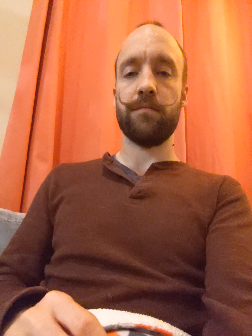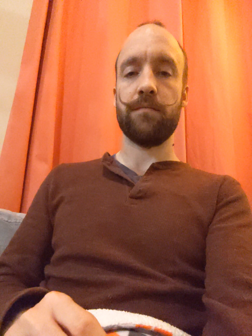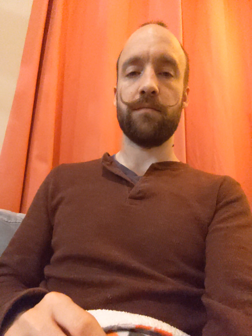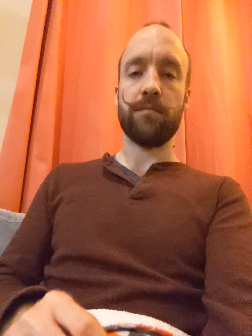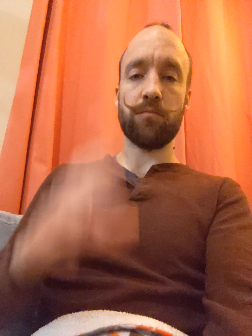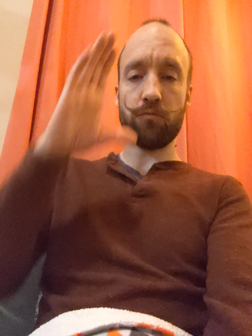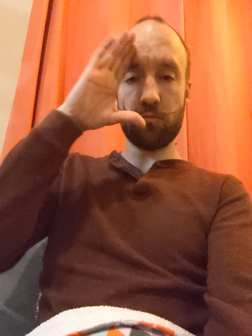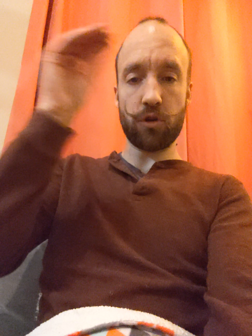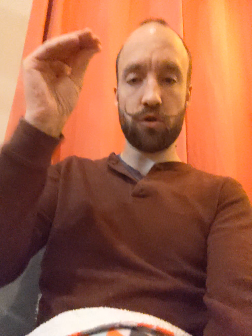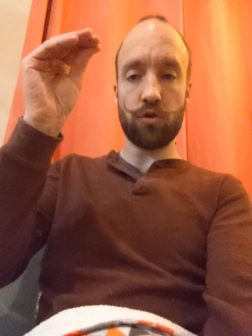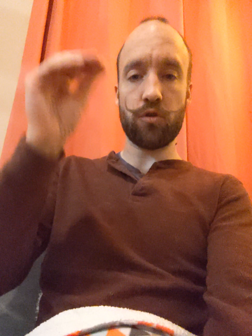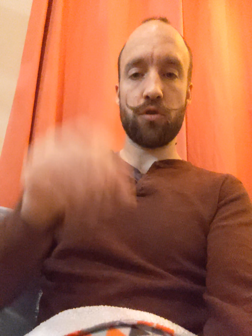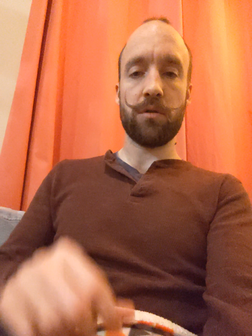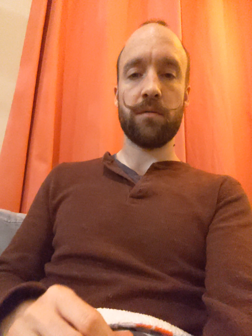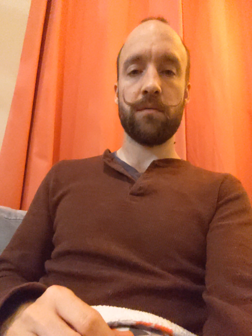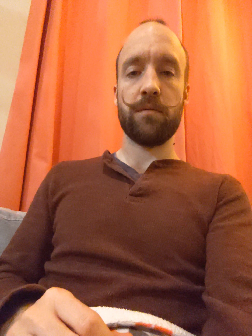boy